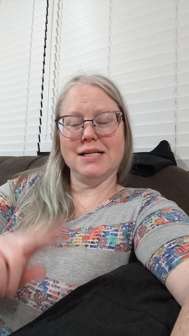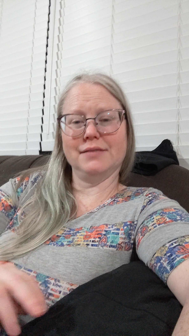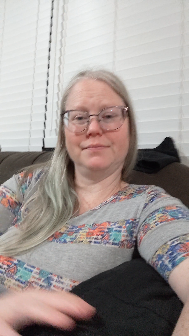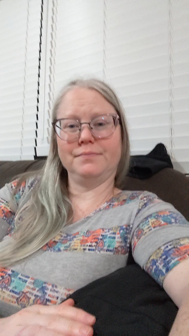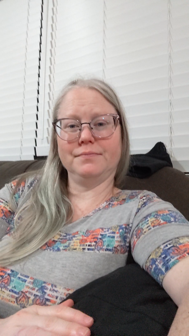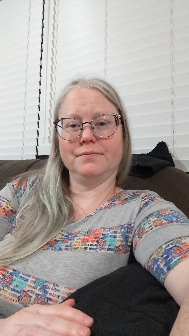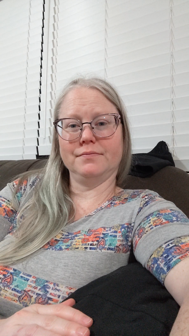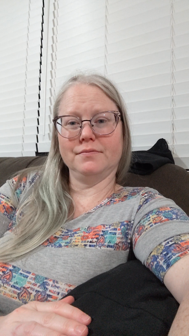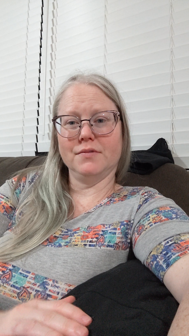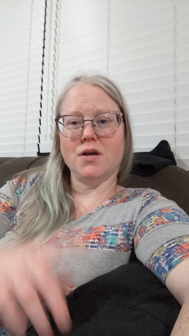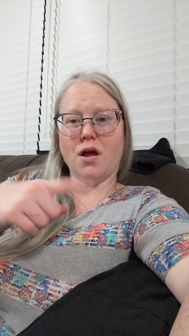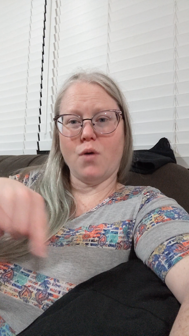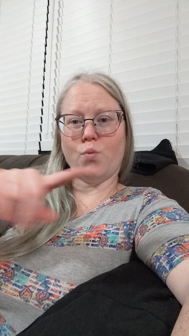around